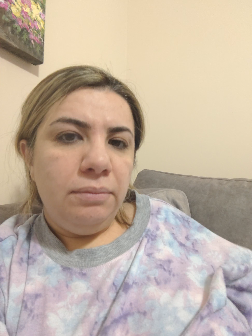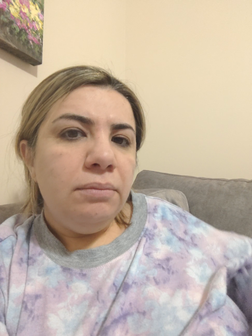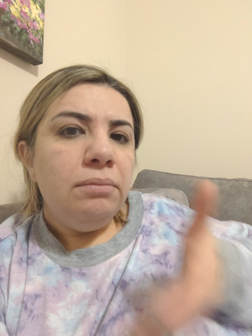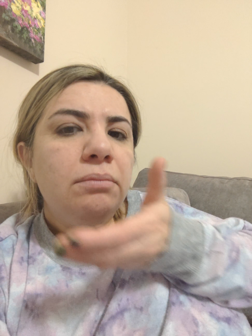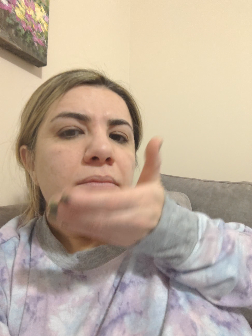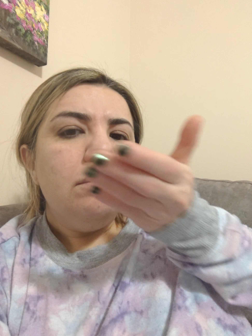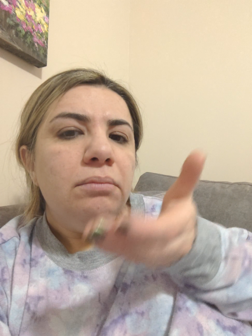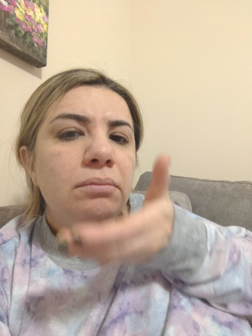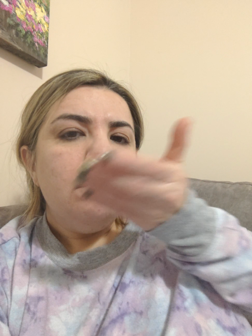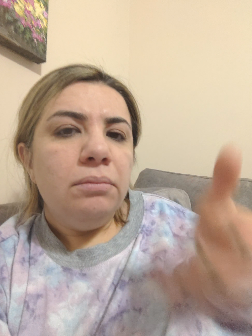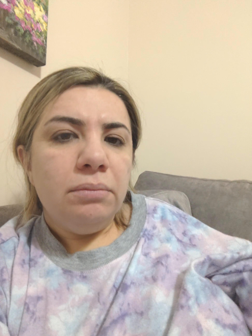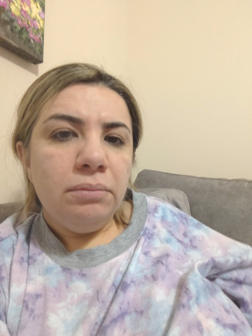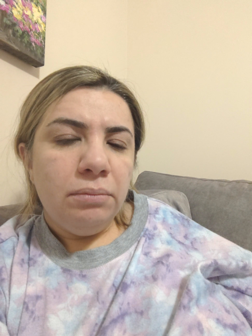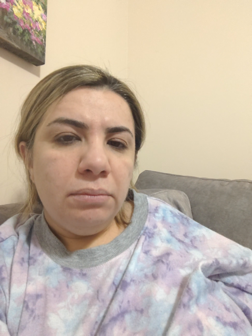cereal